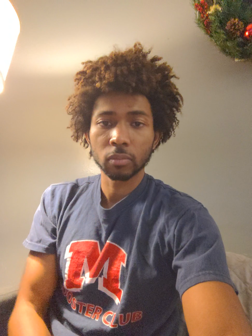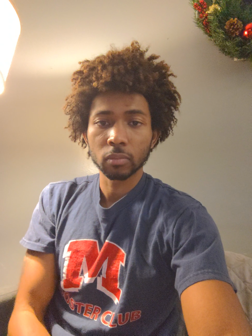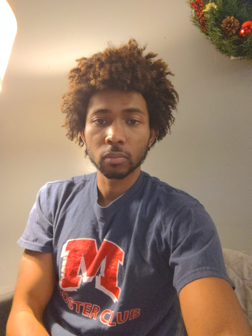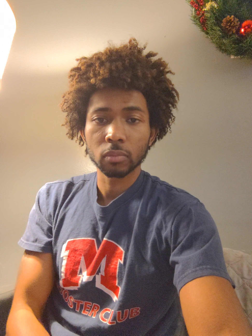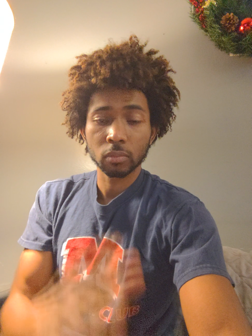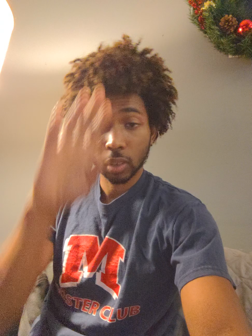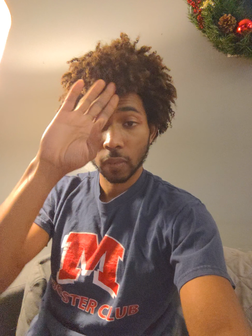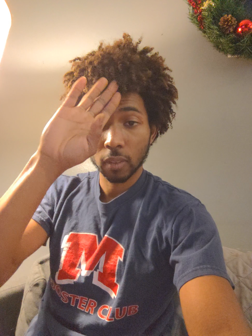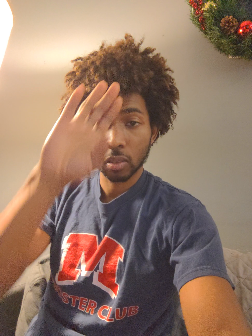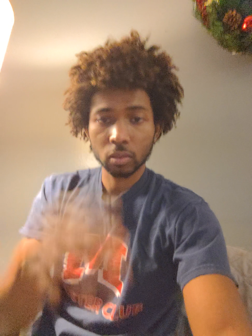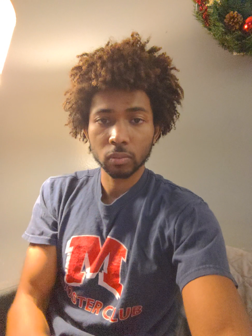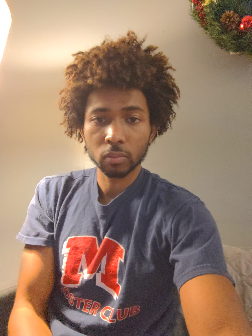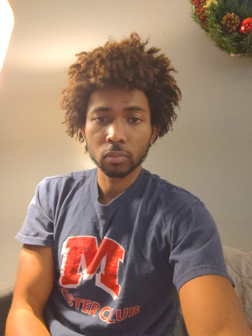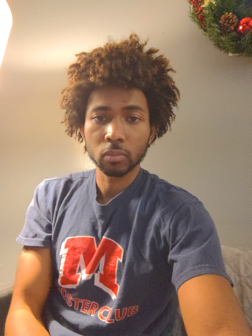fireman